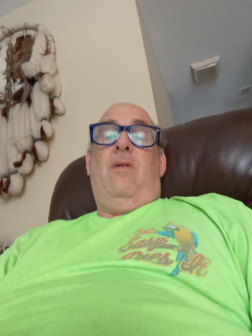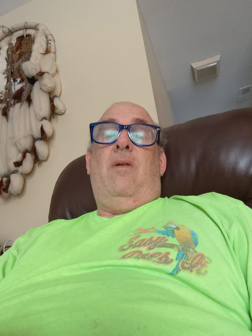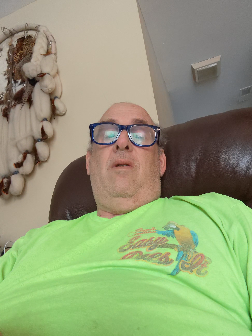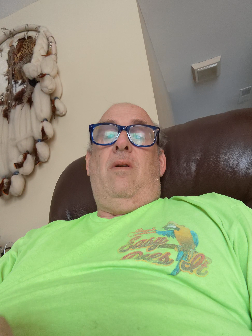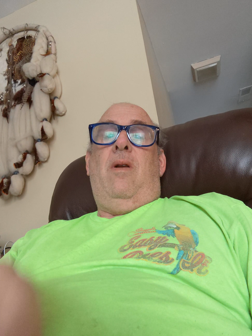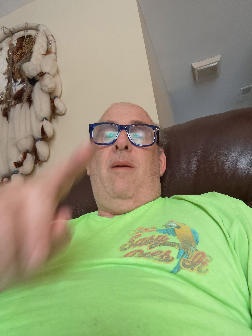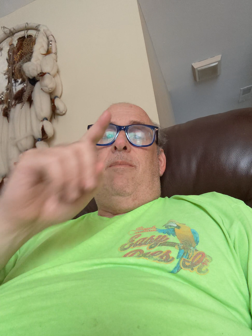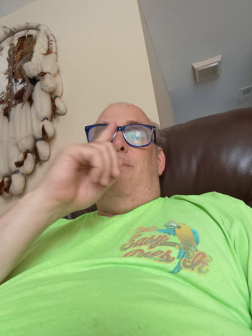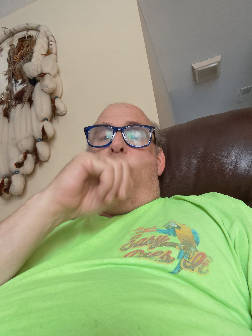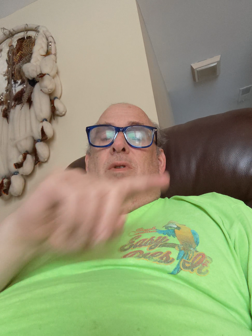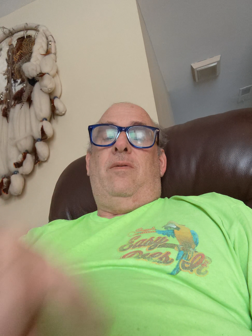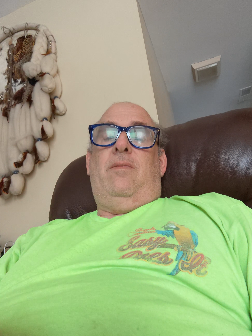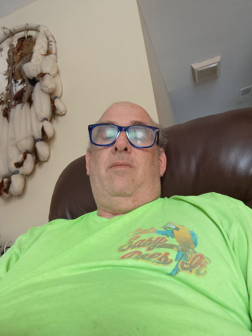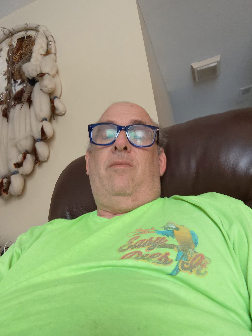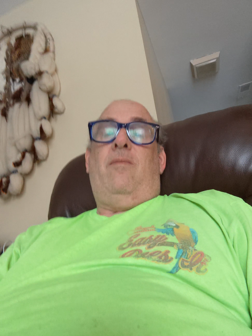mouse